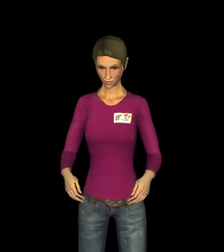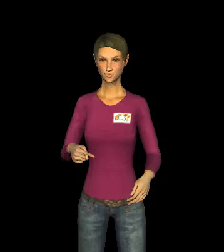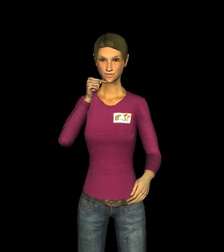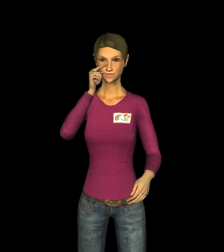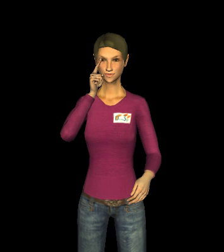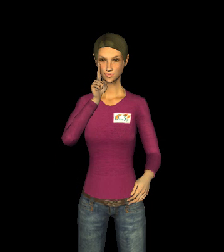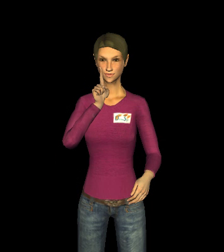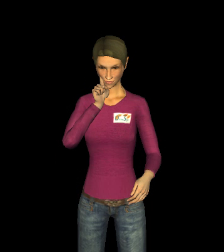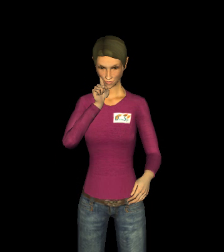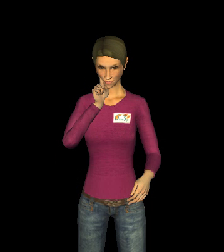ماي